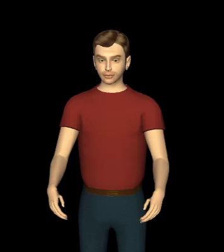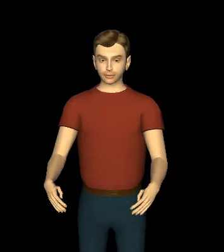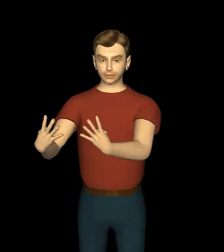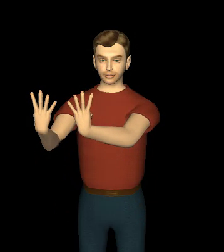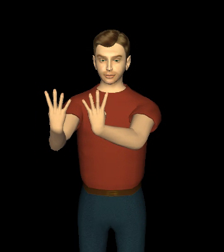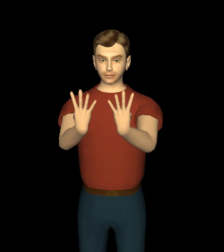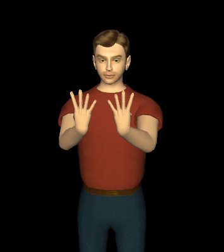عيد ميلاد